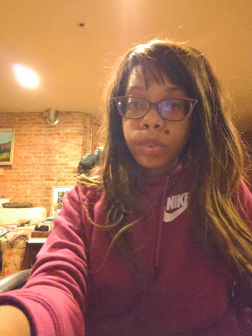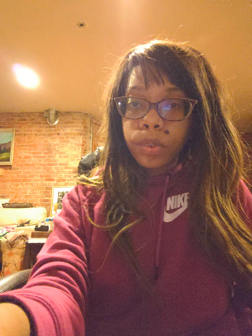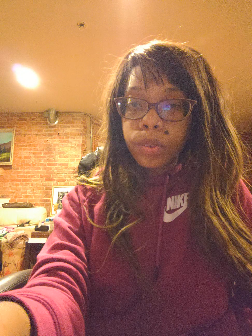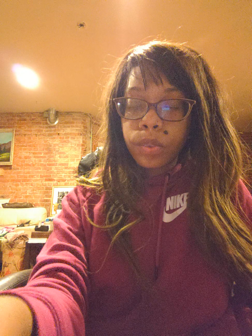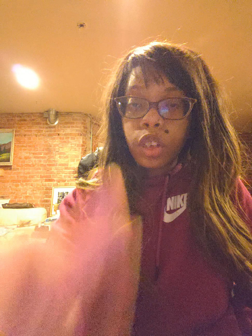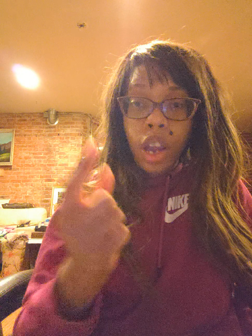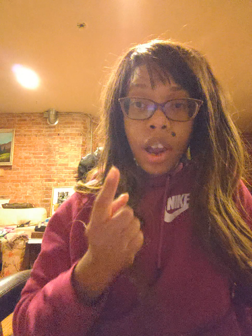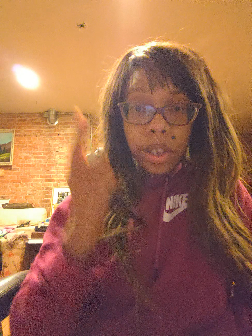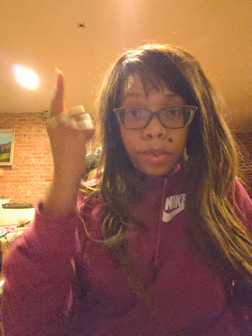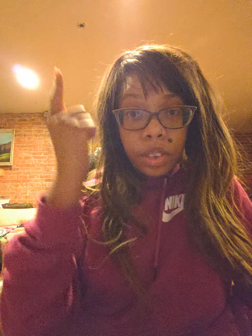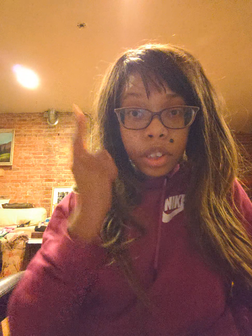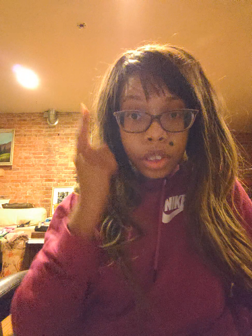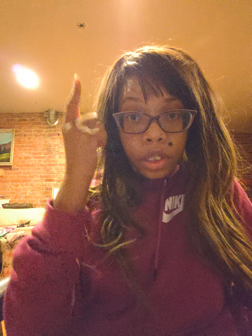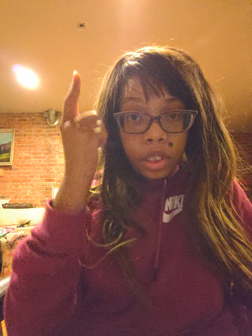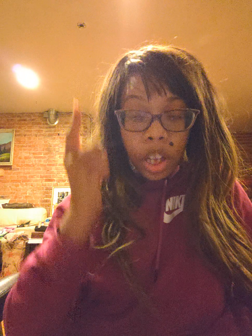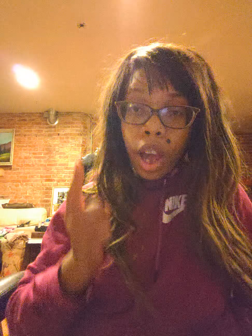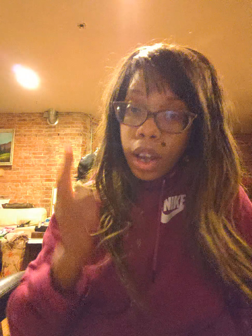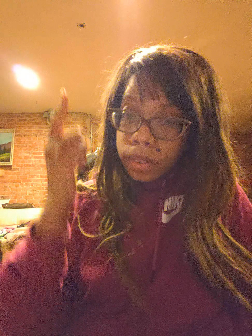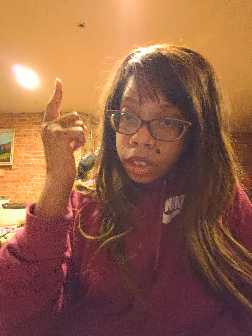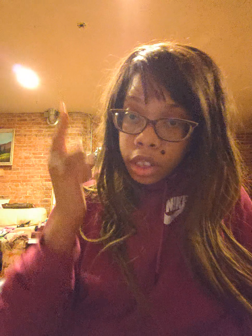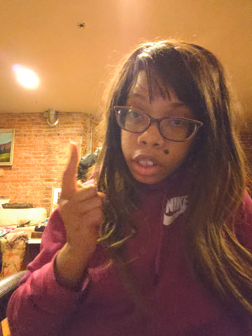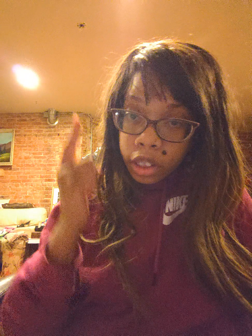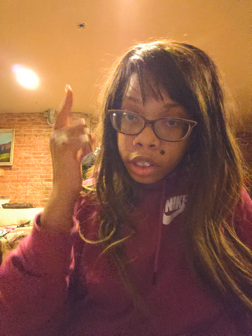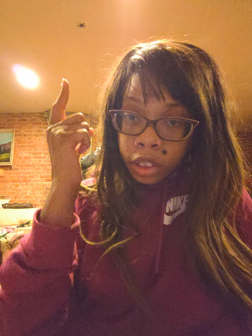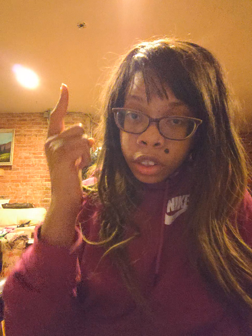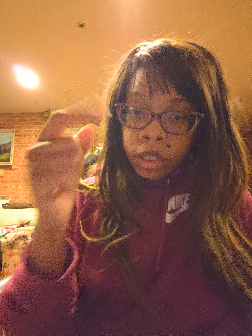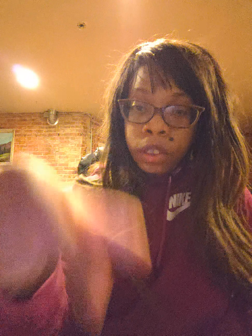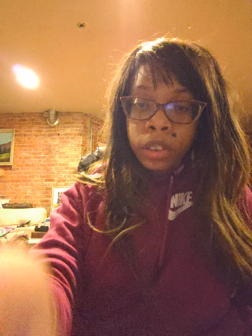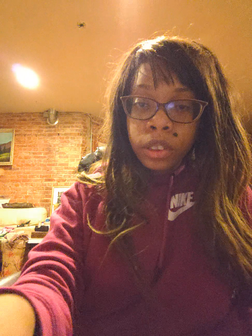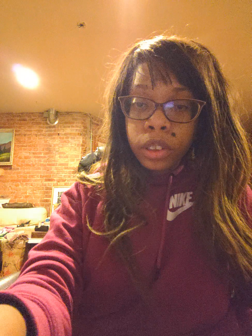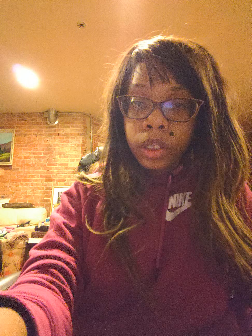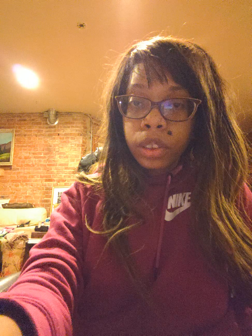up